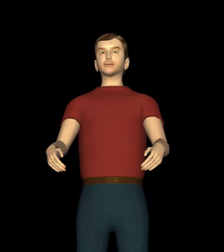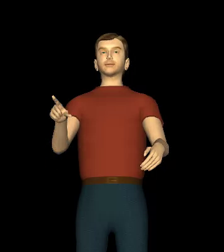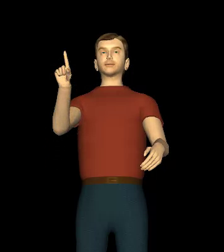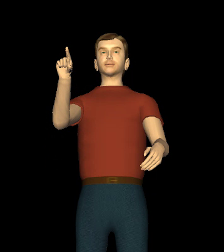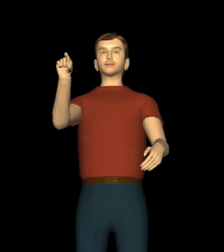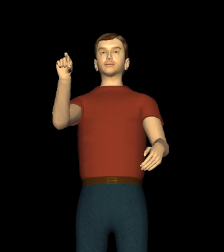20